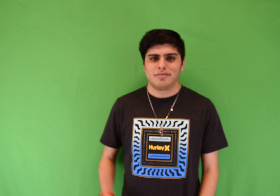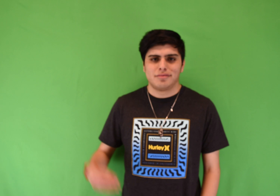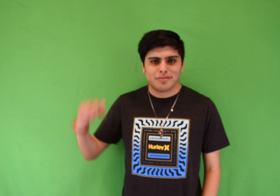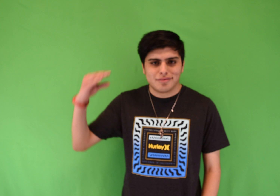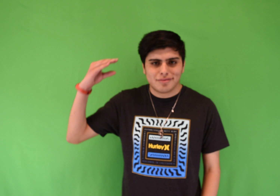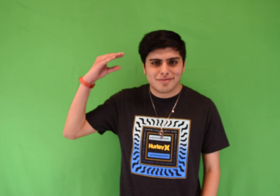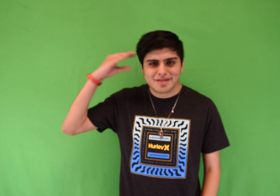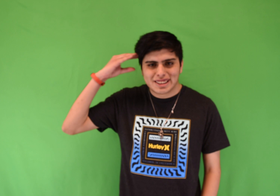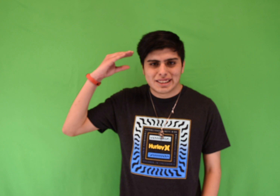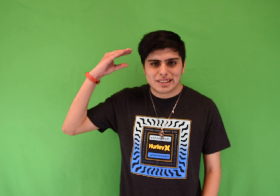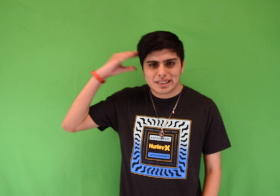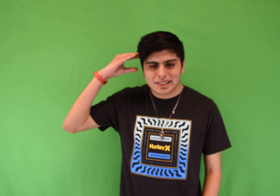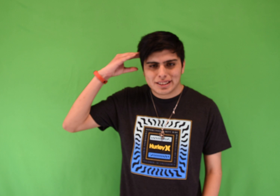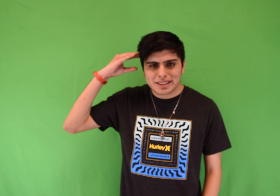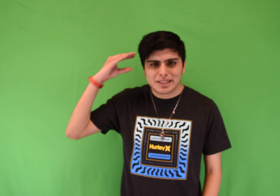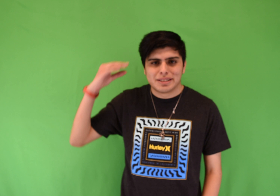conocer